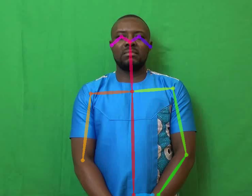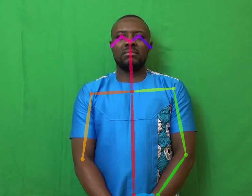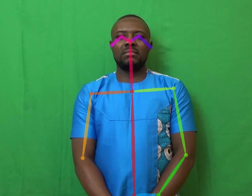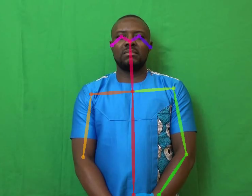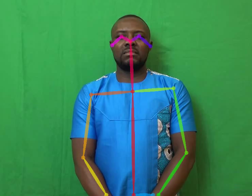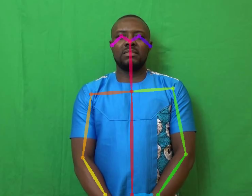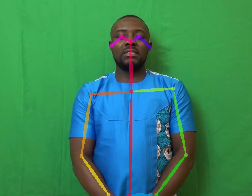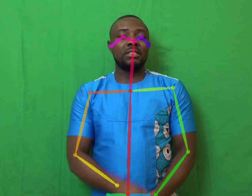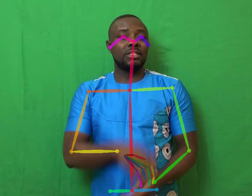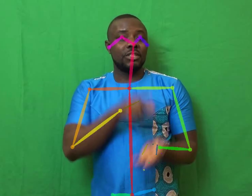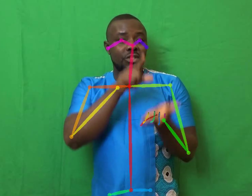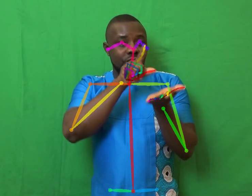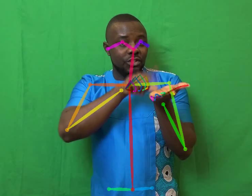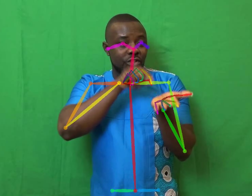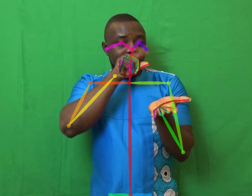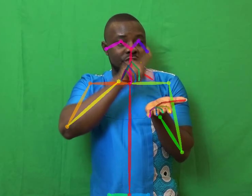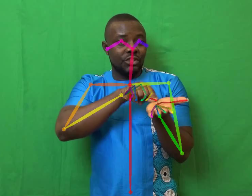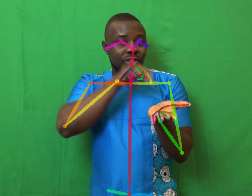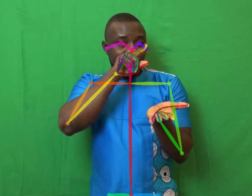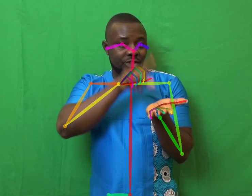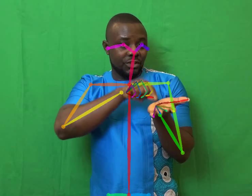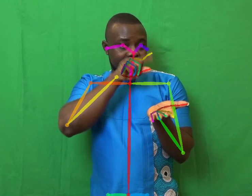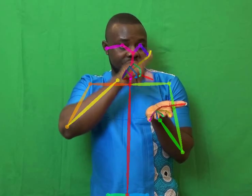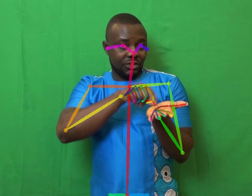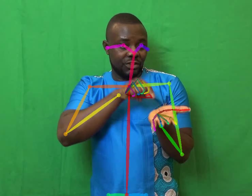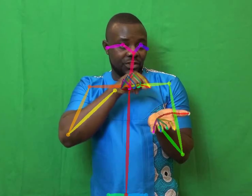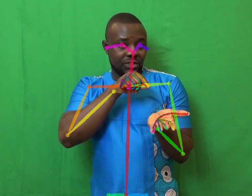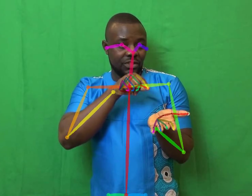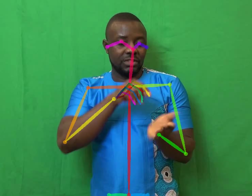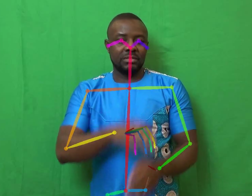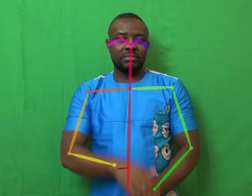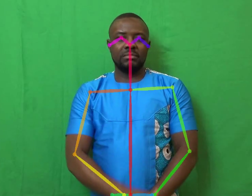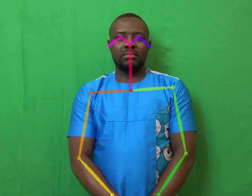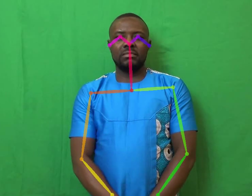chicken